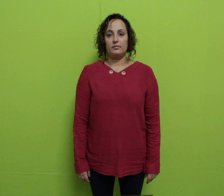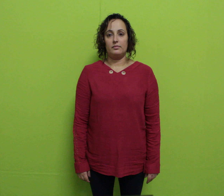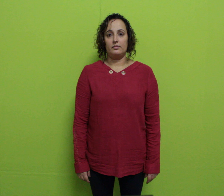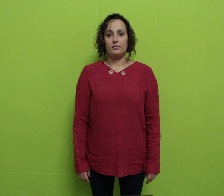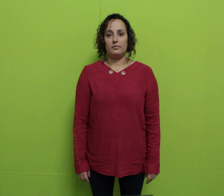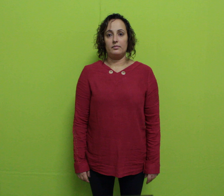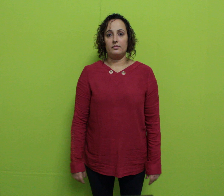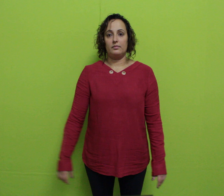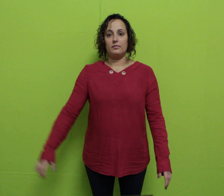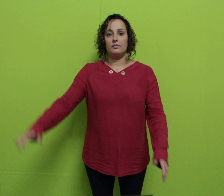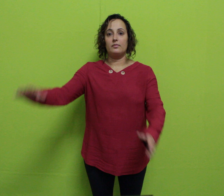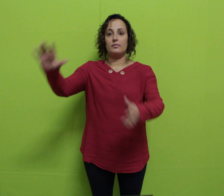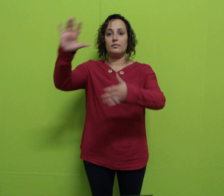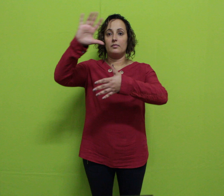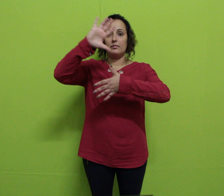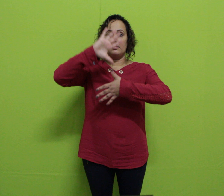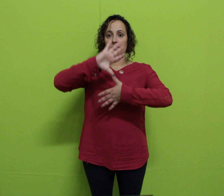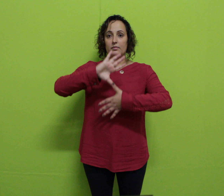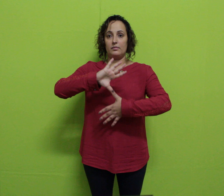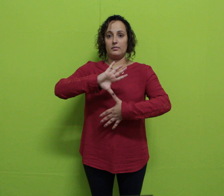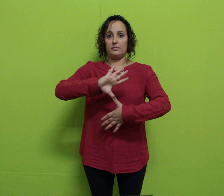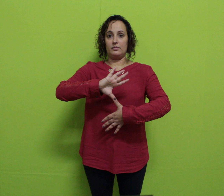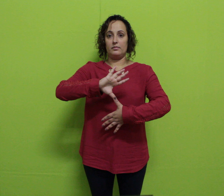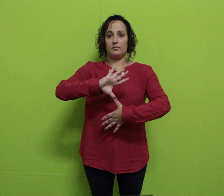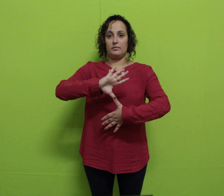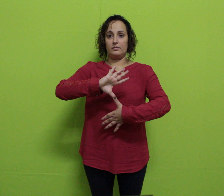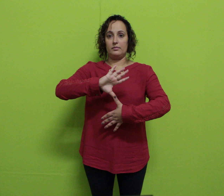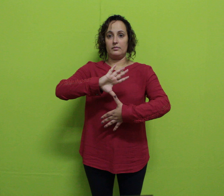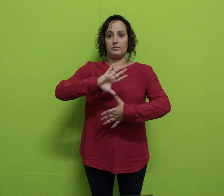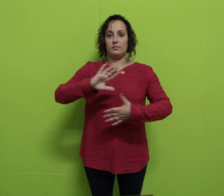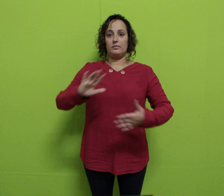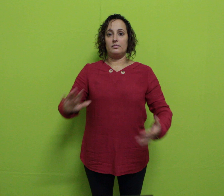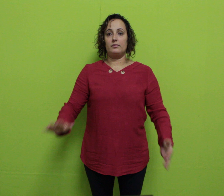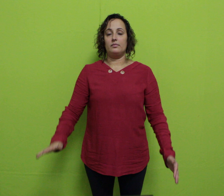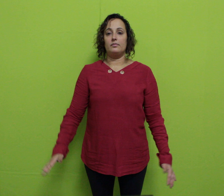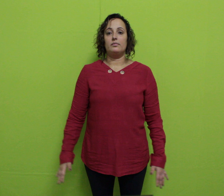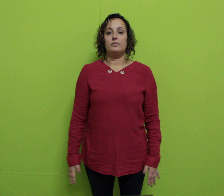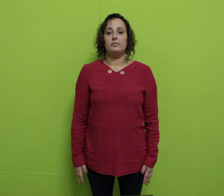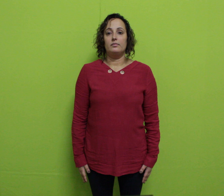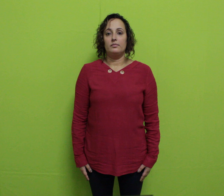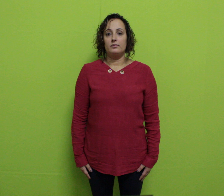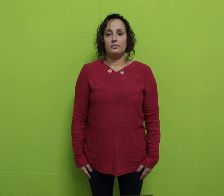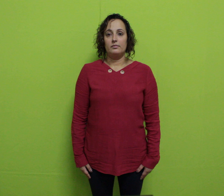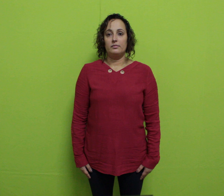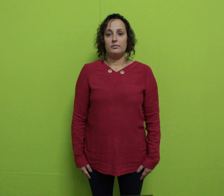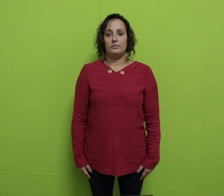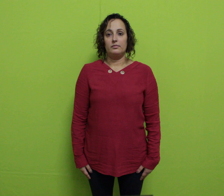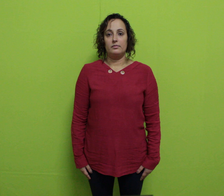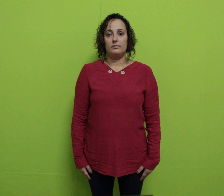América